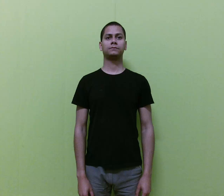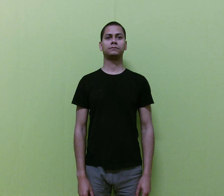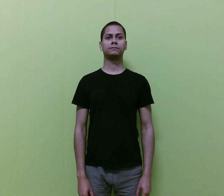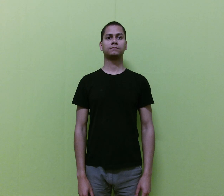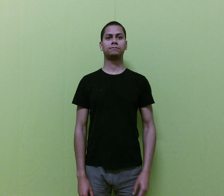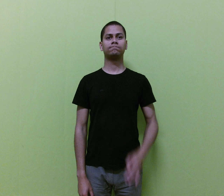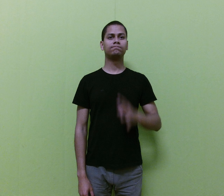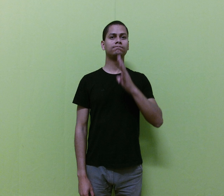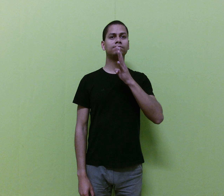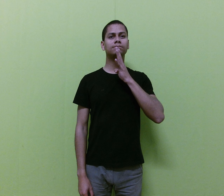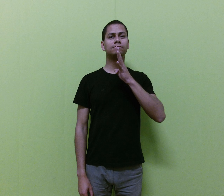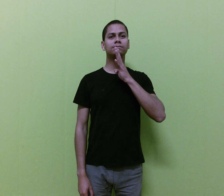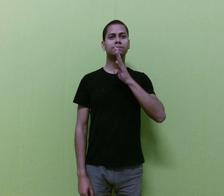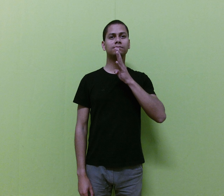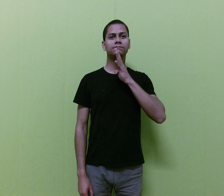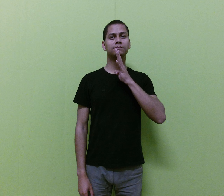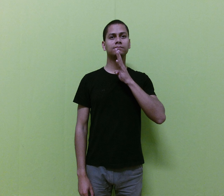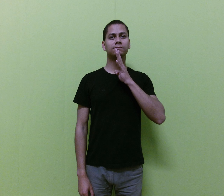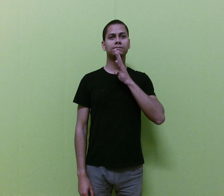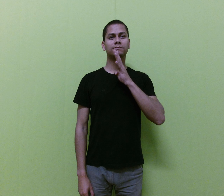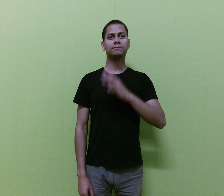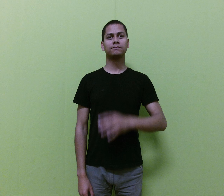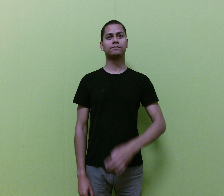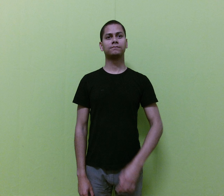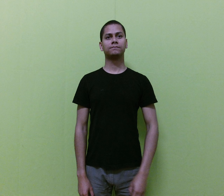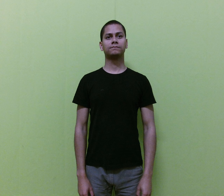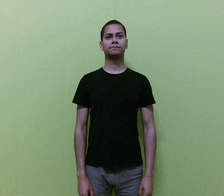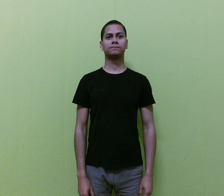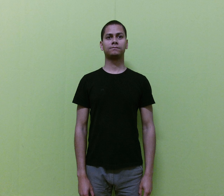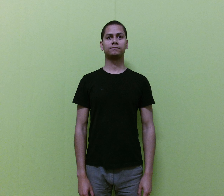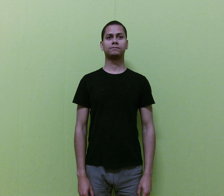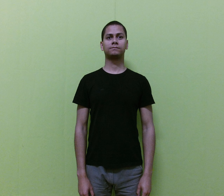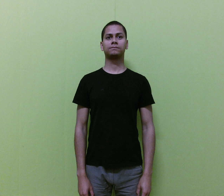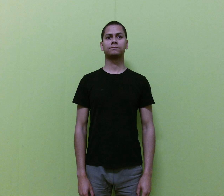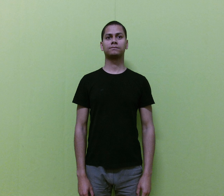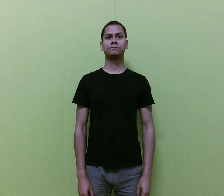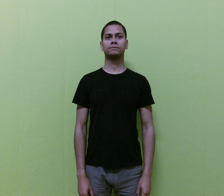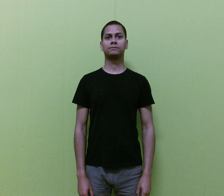conhecer